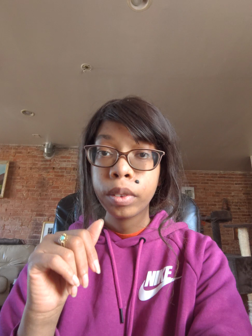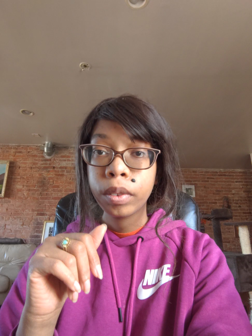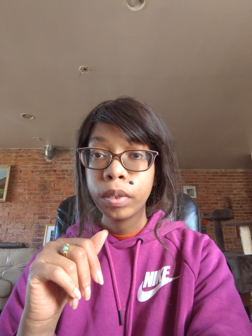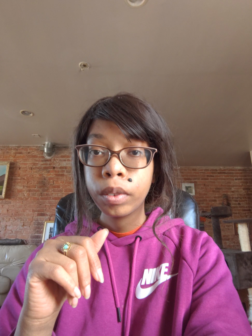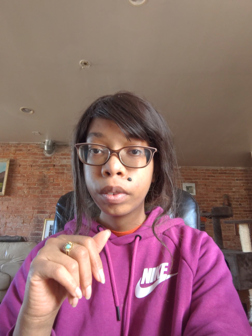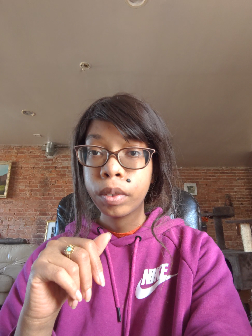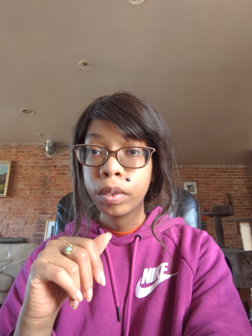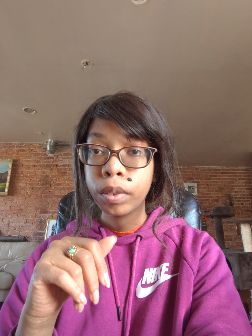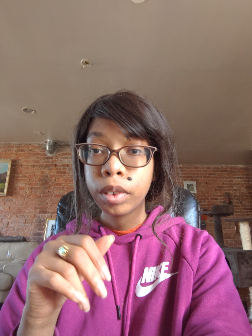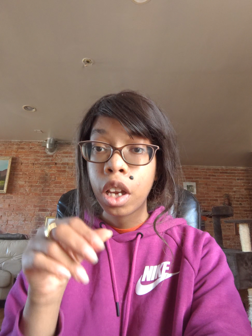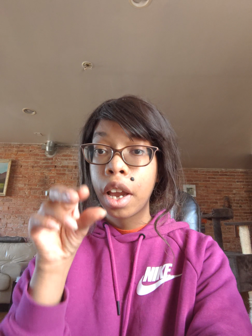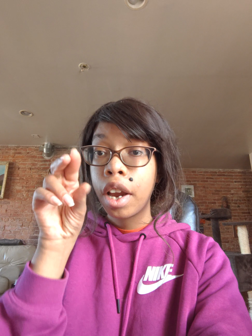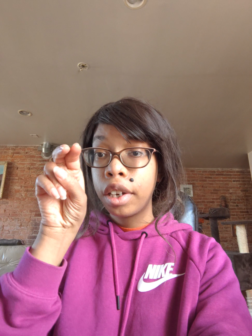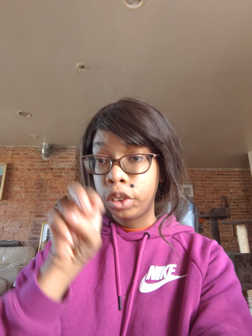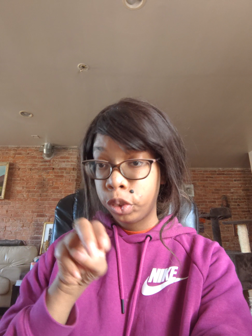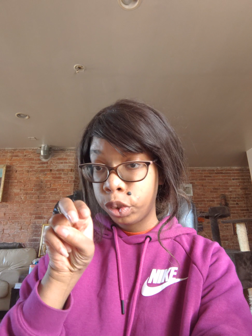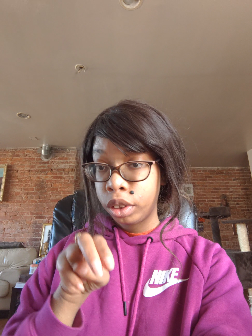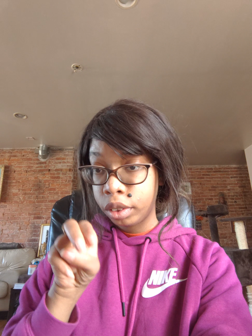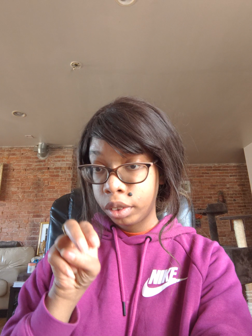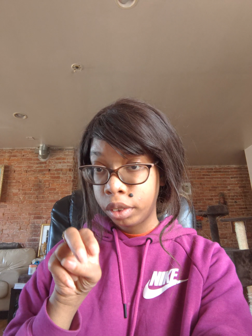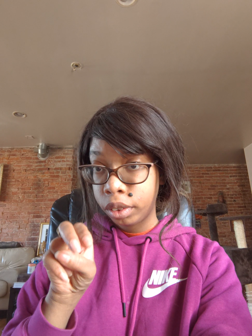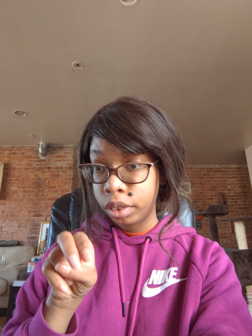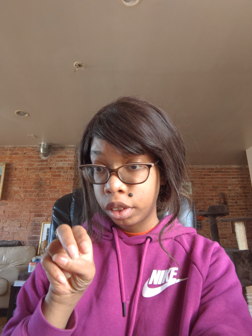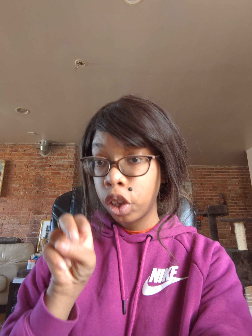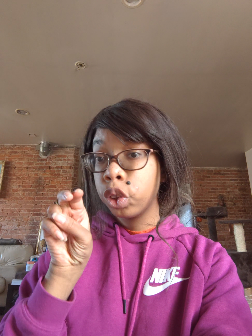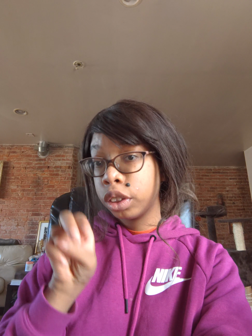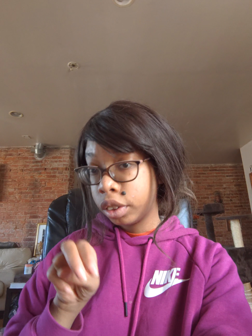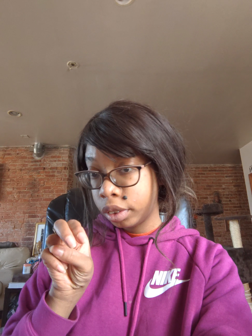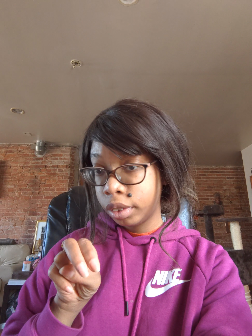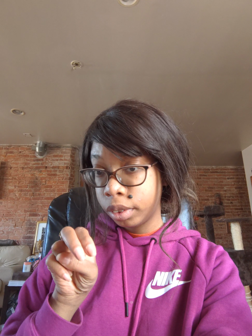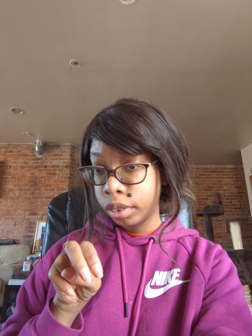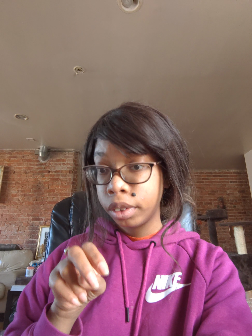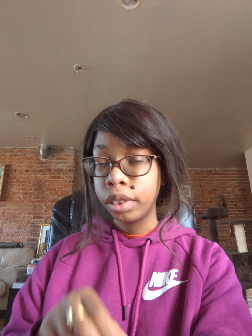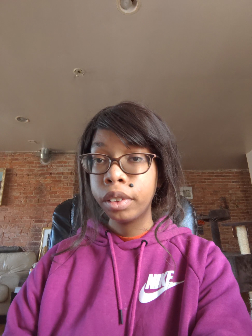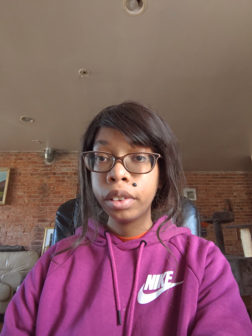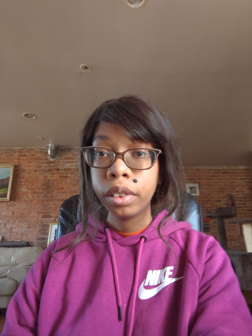chair